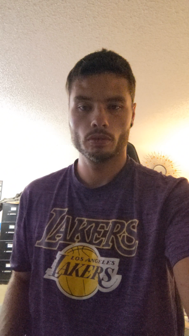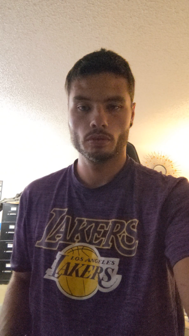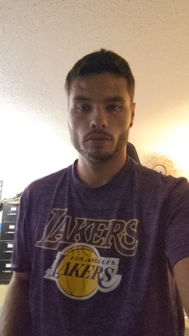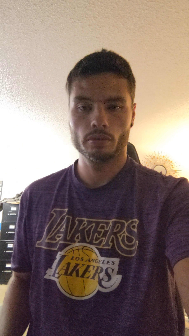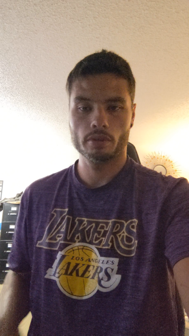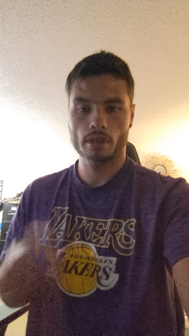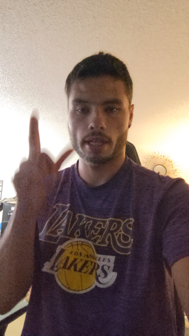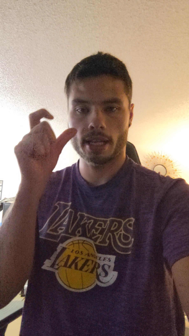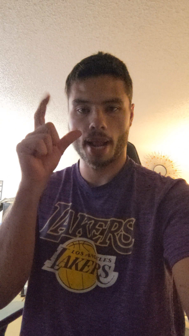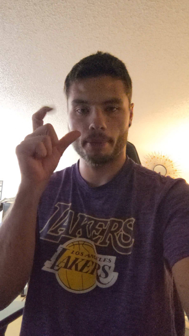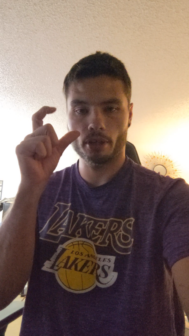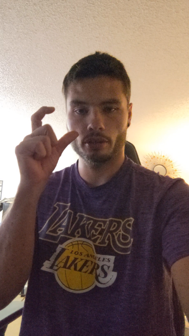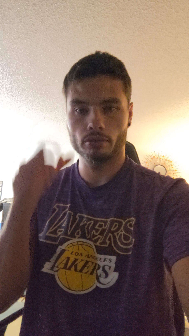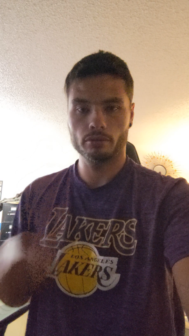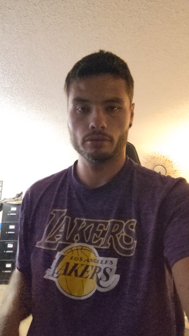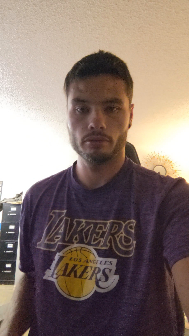camera